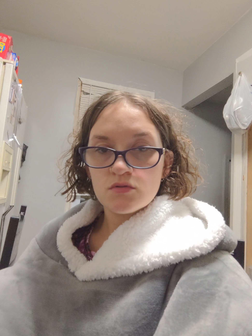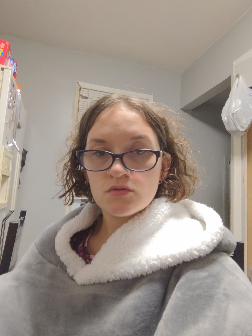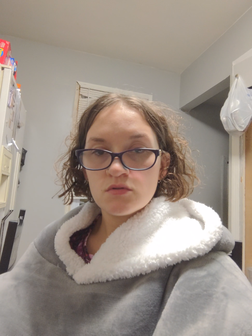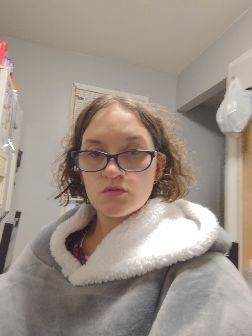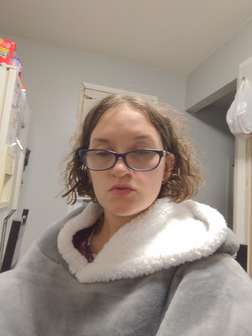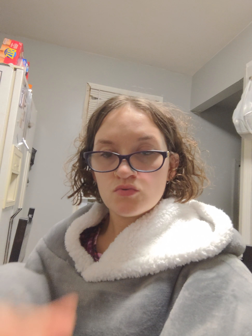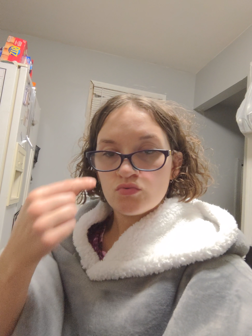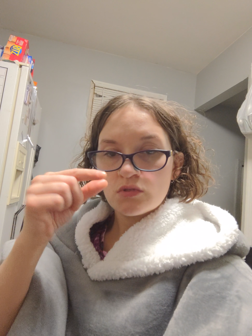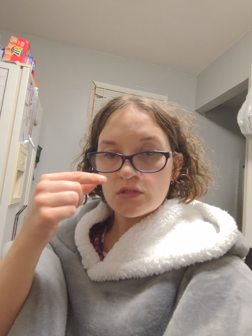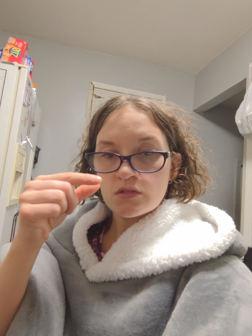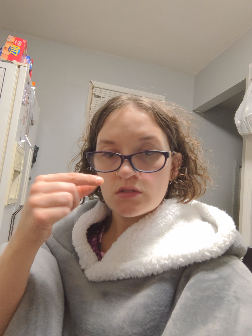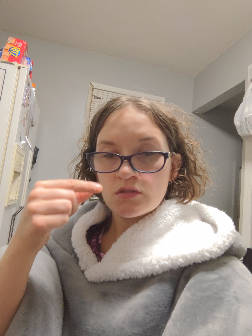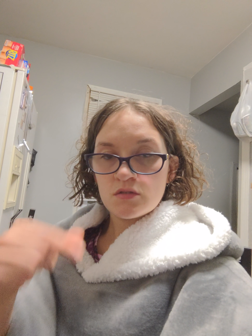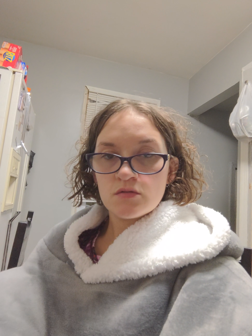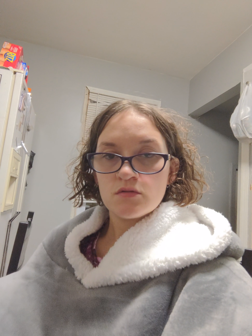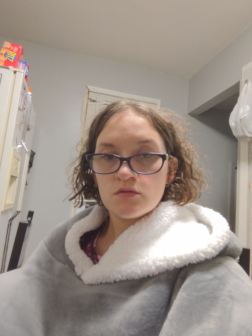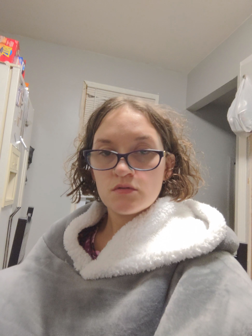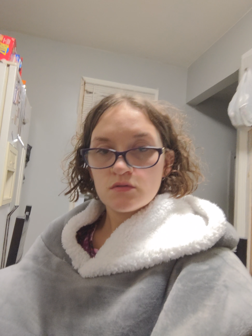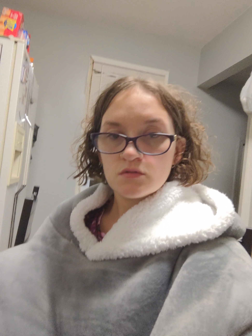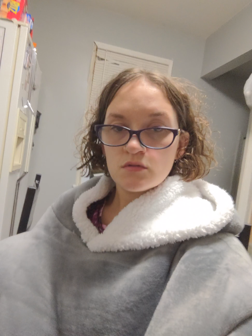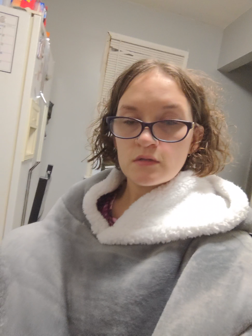green